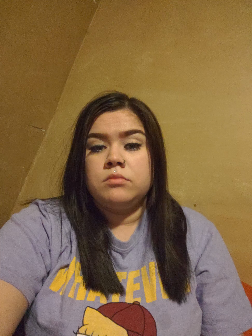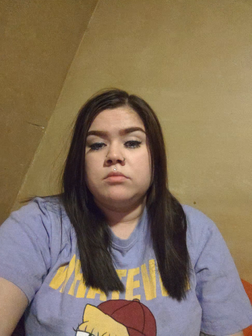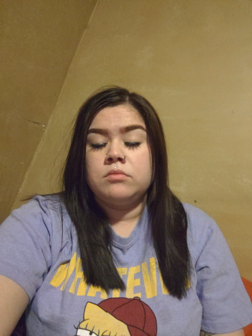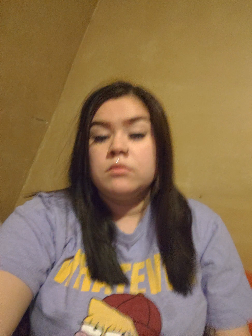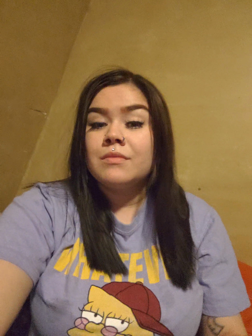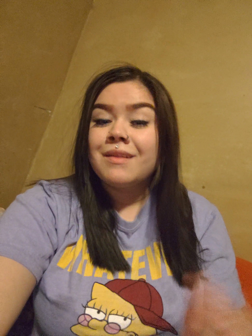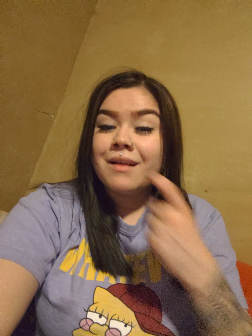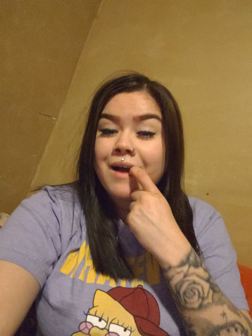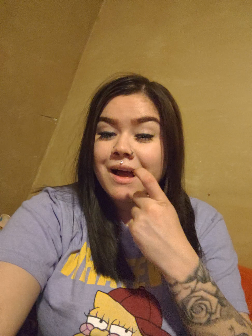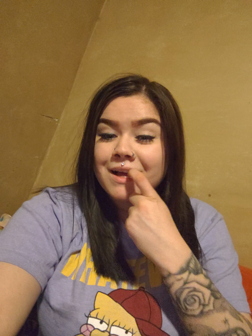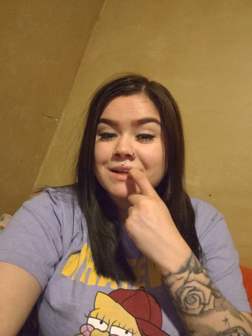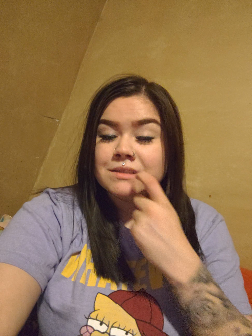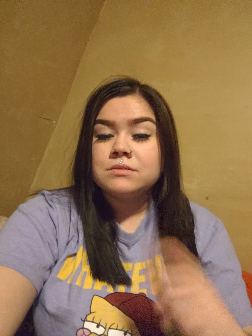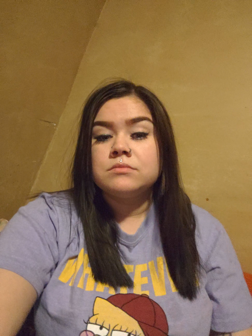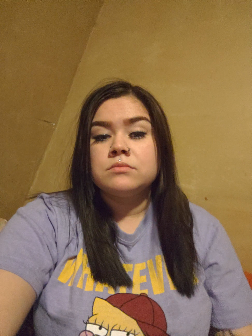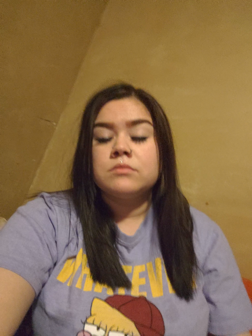window